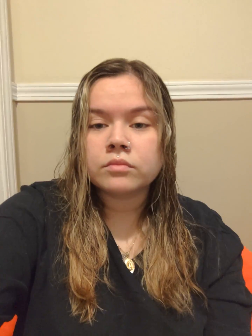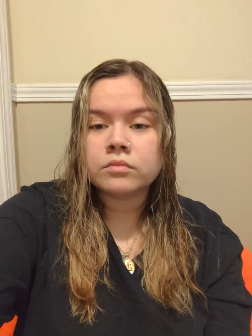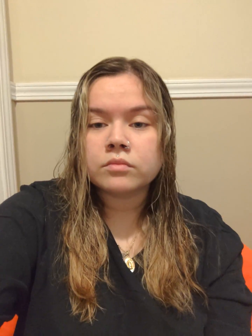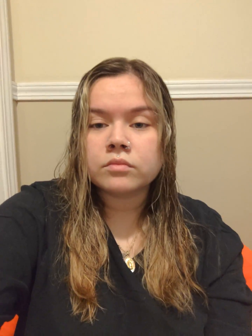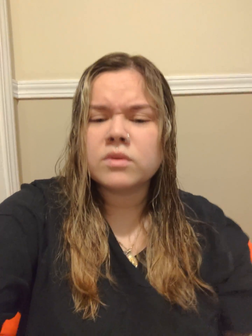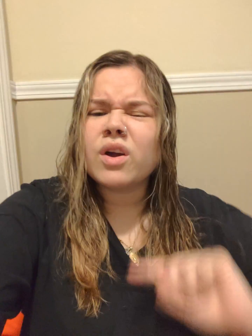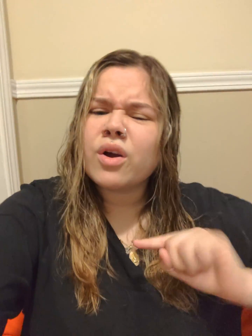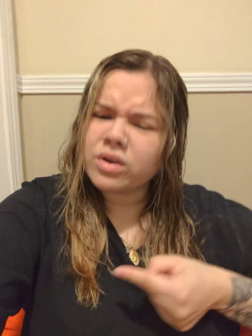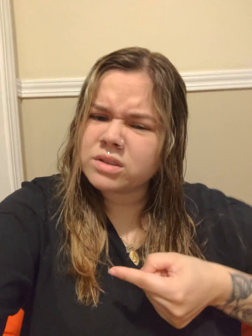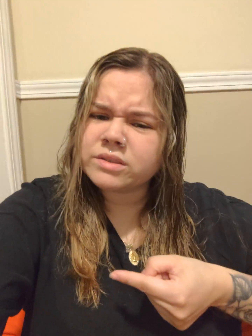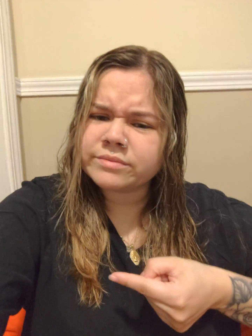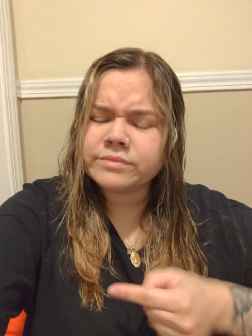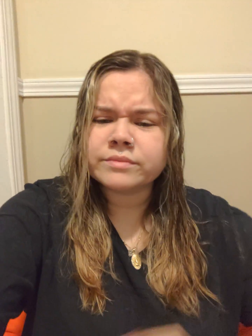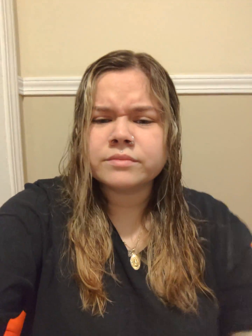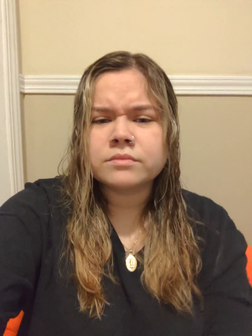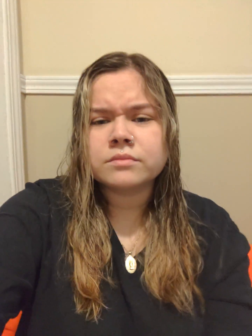hurt